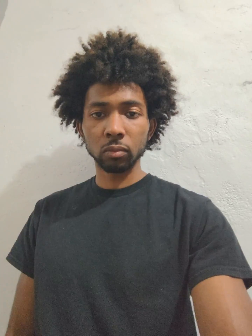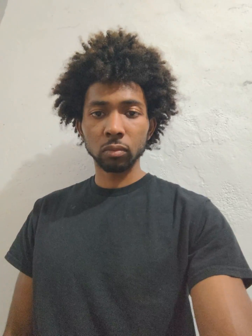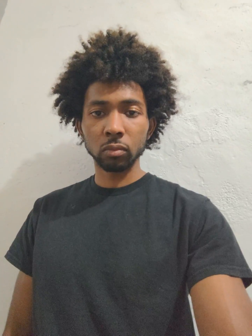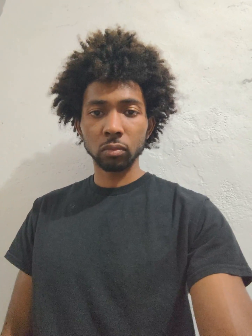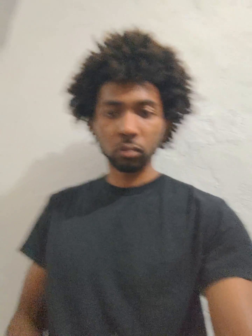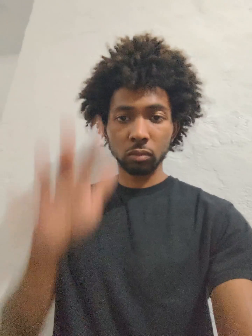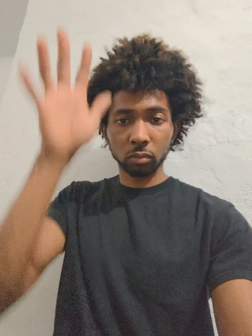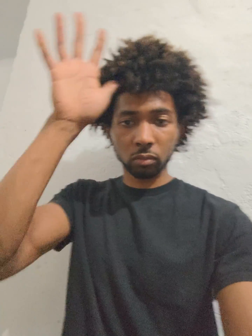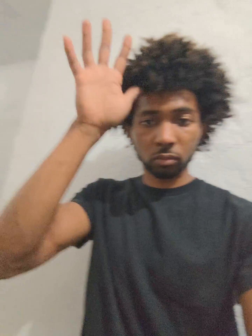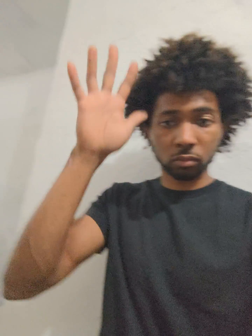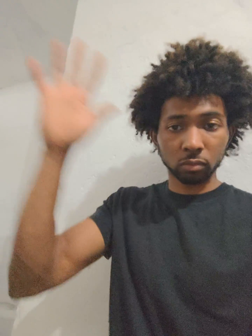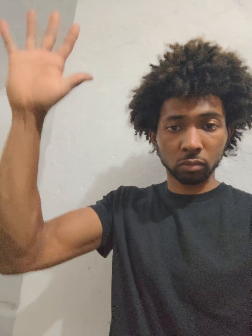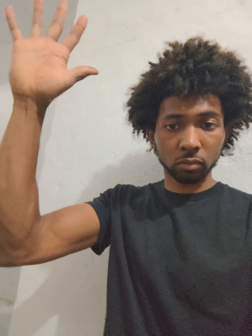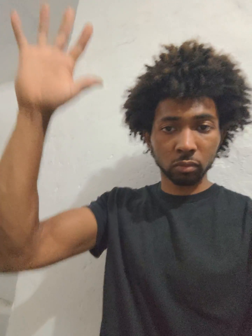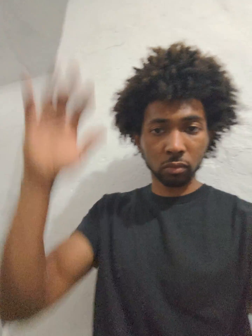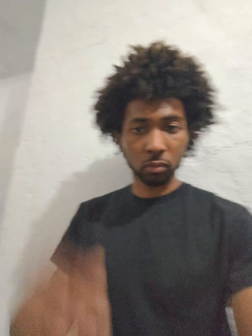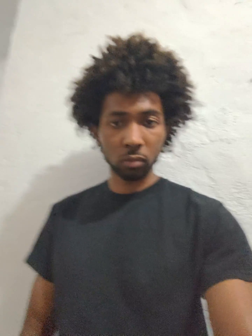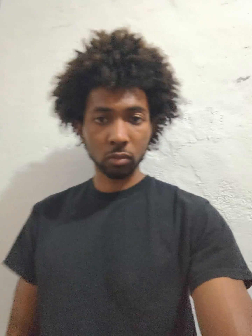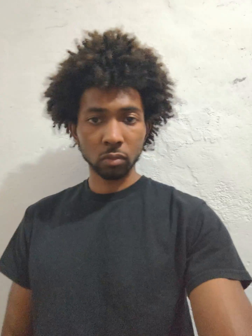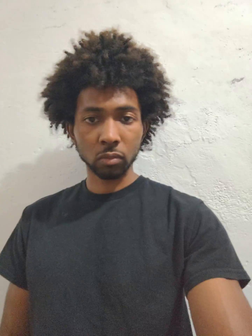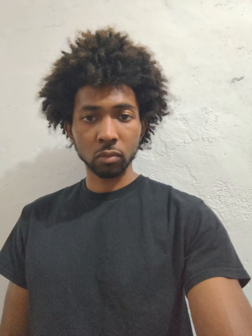moose